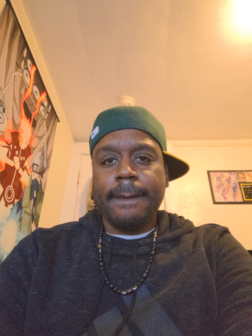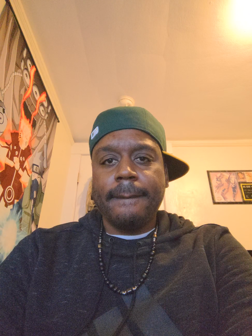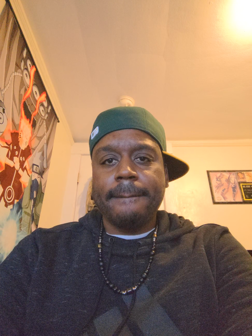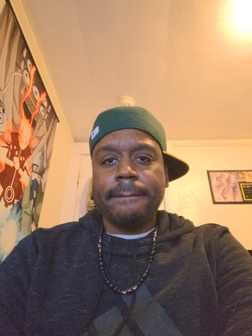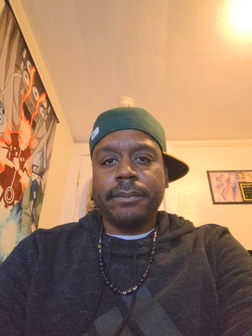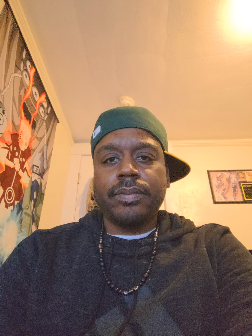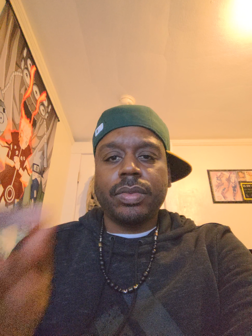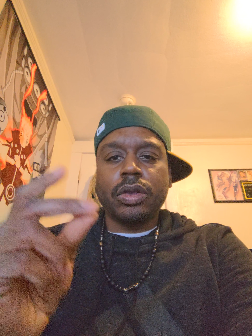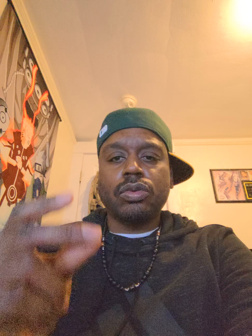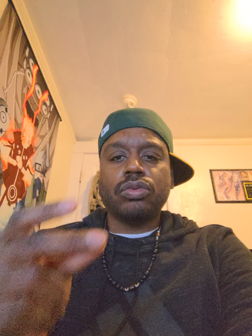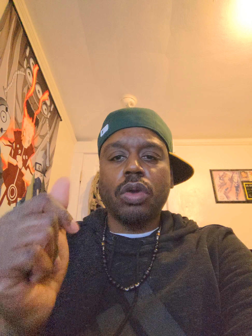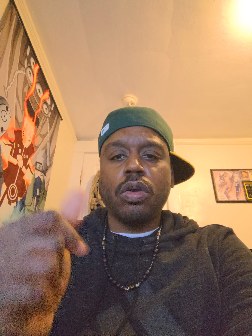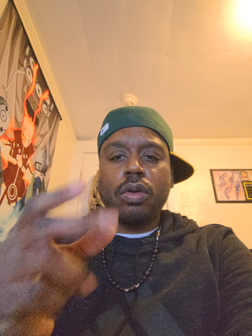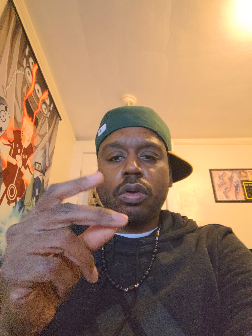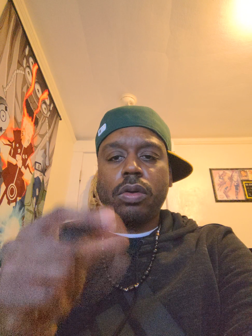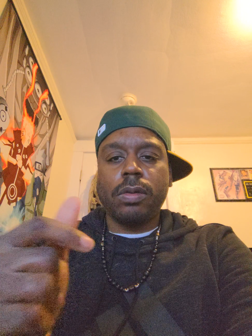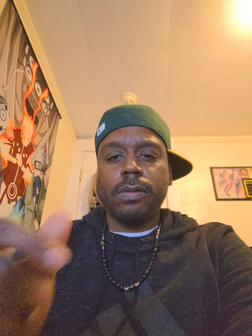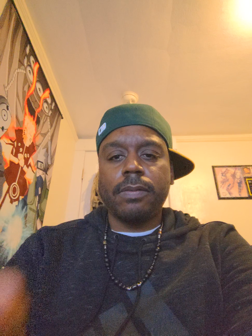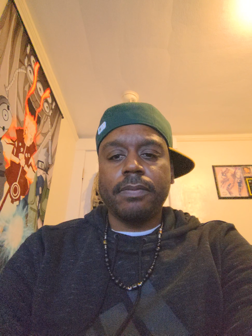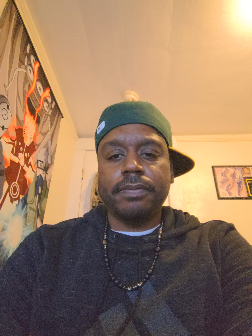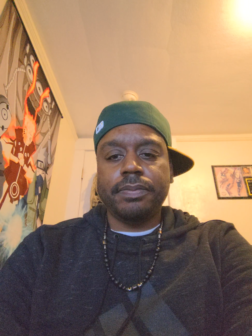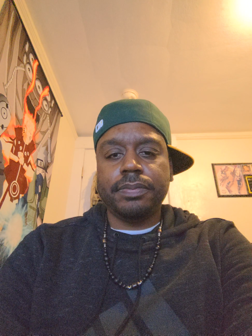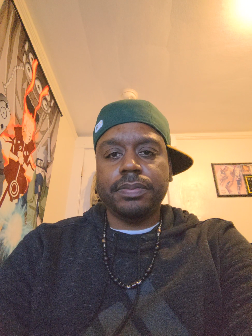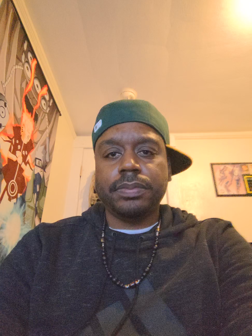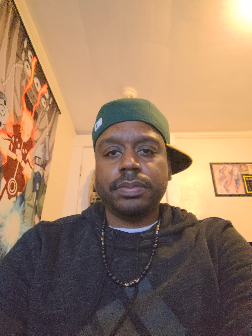dog